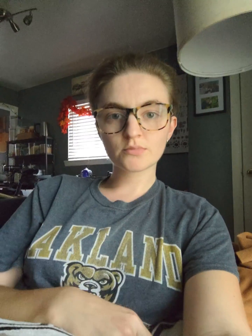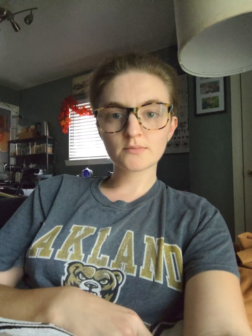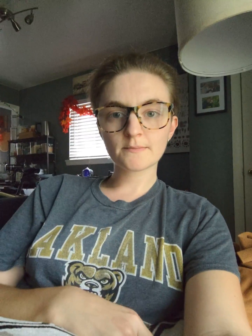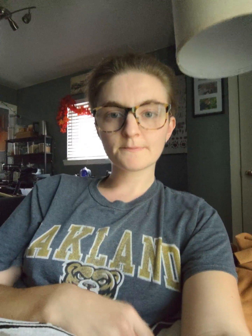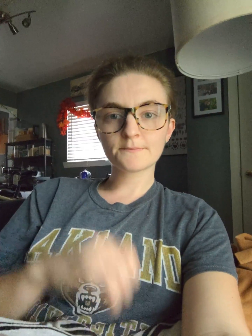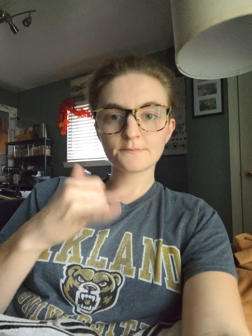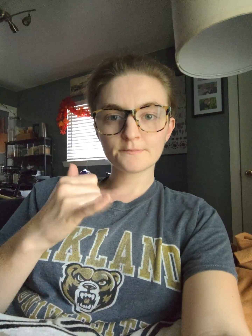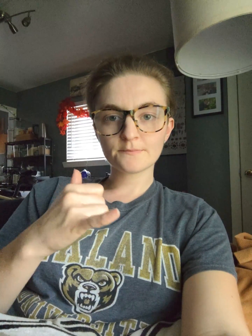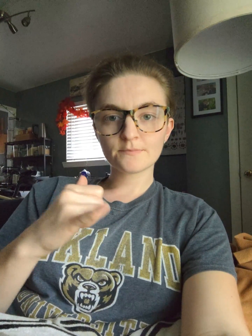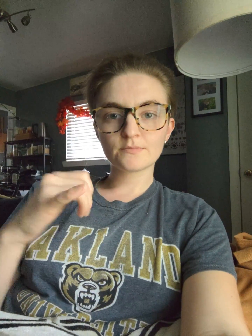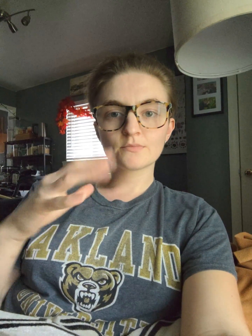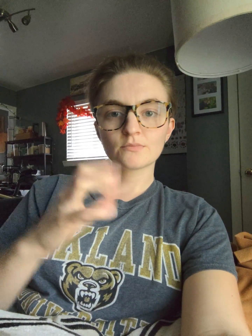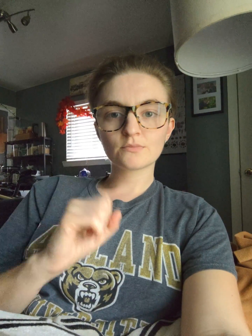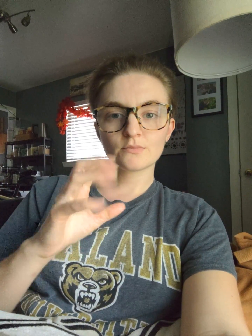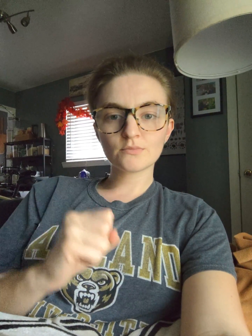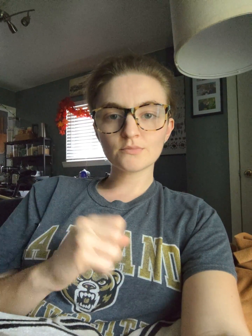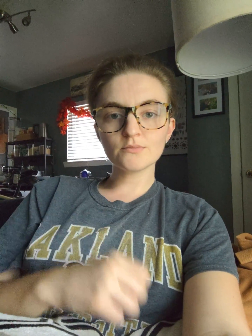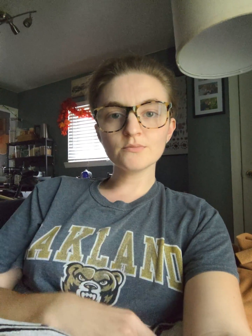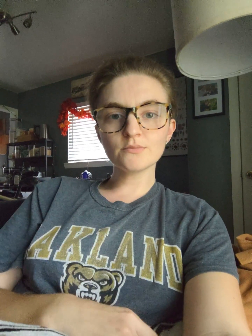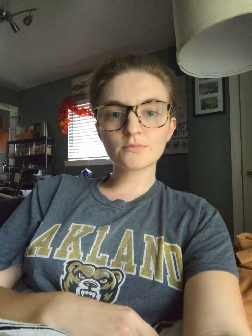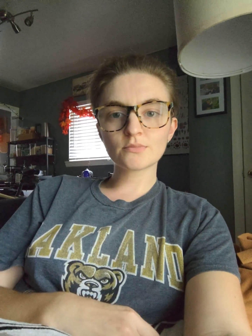play dough